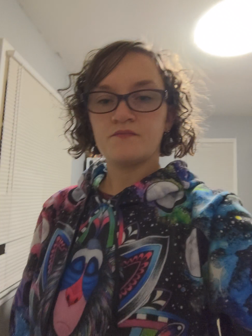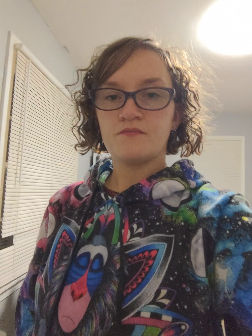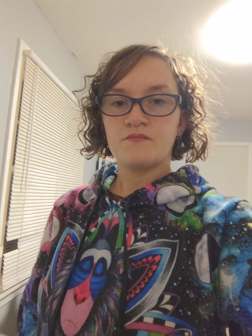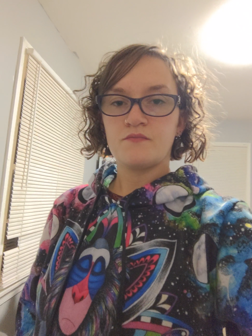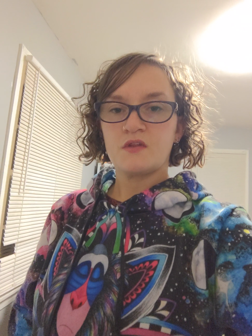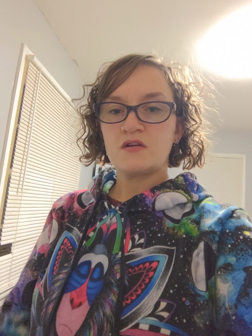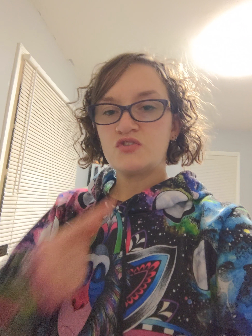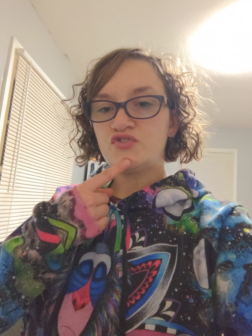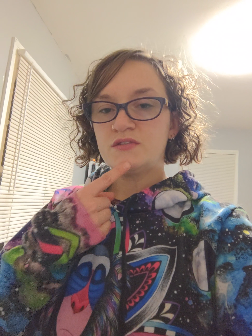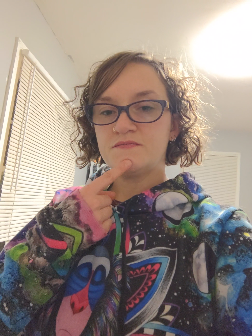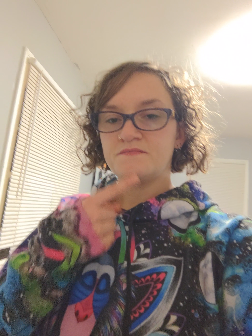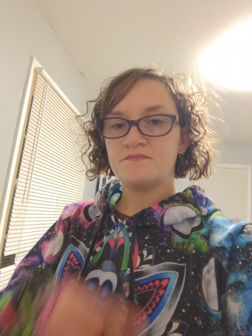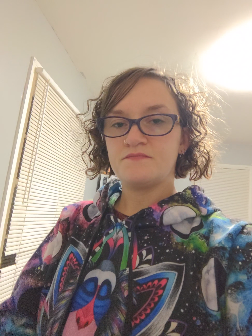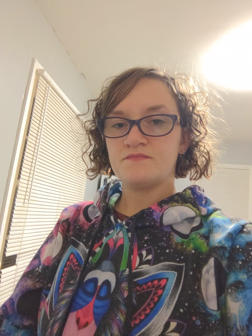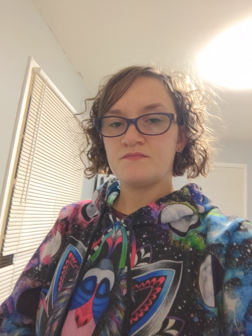chin